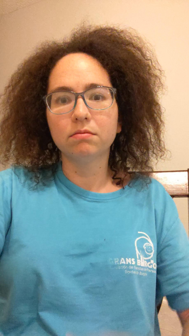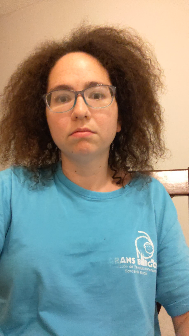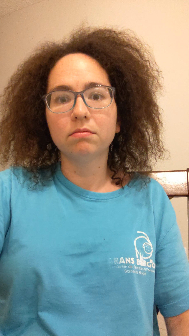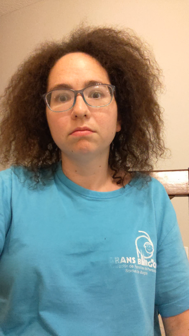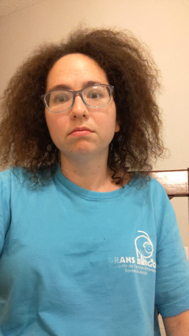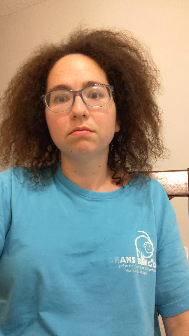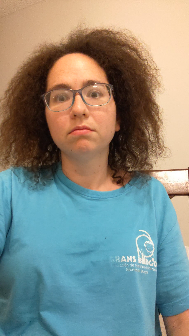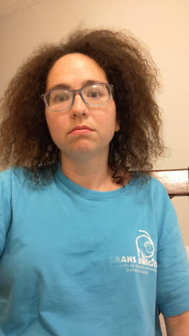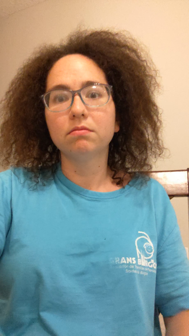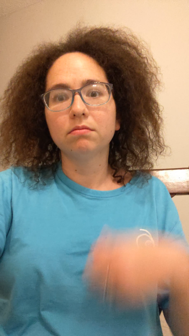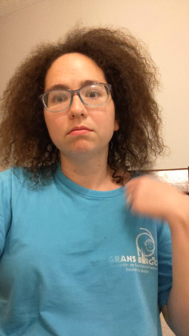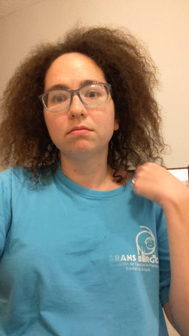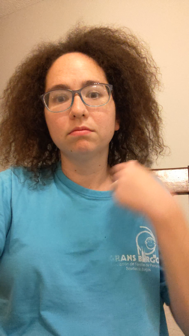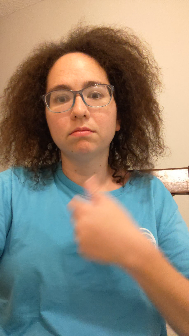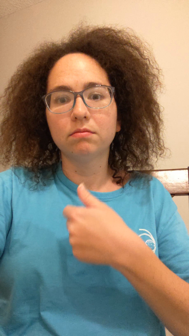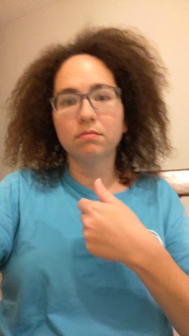coats